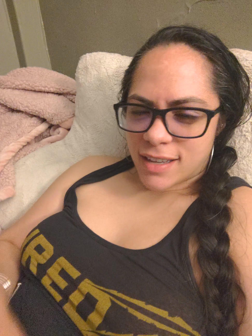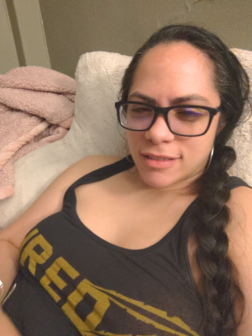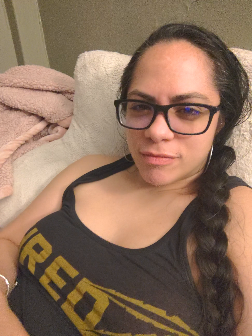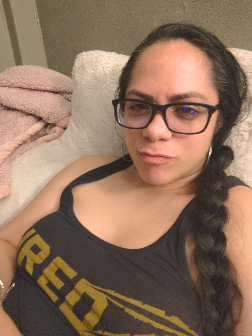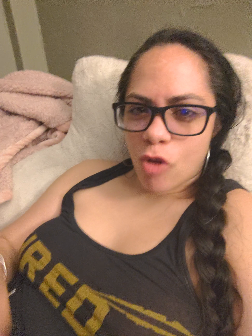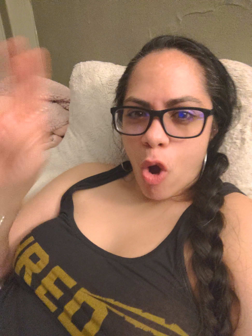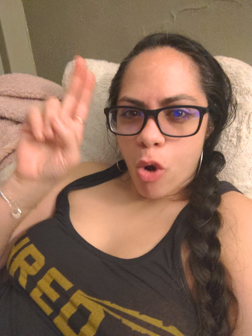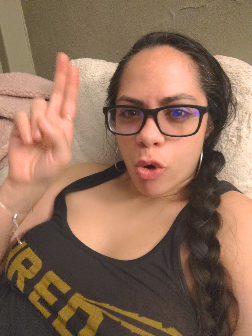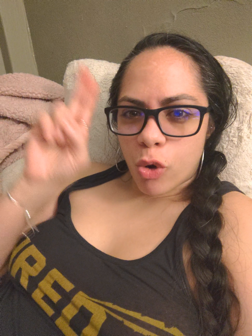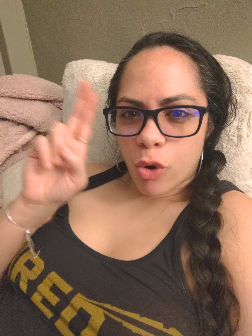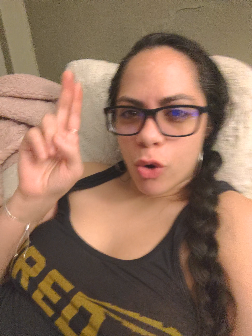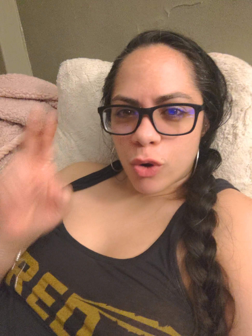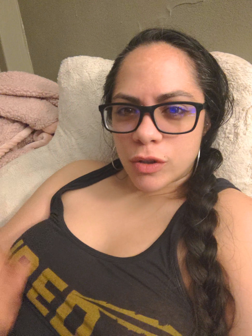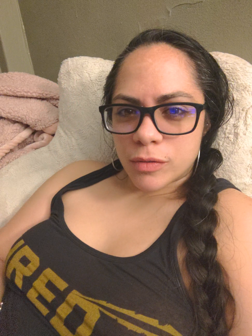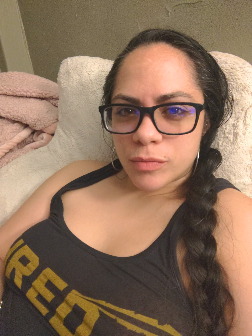uncle